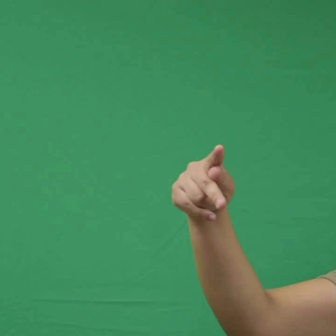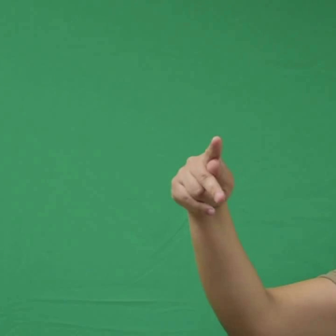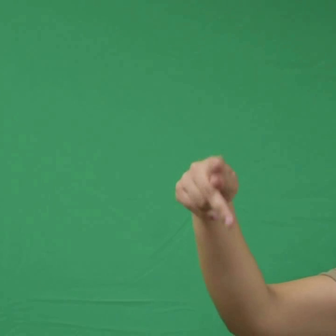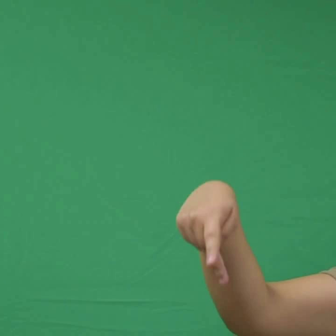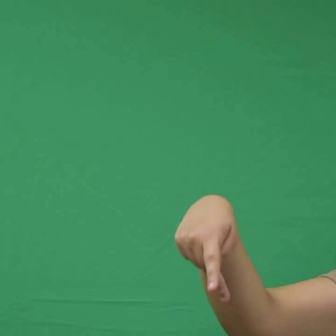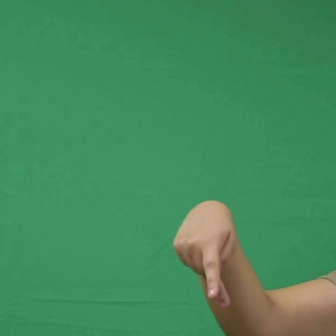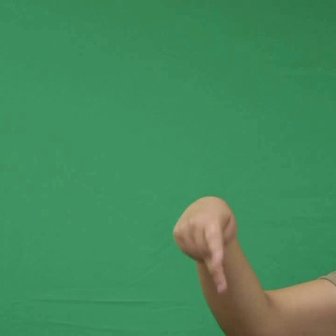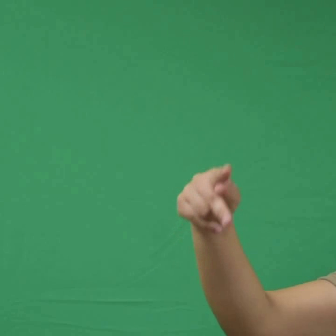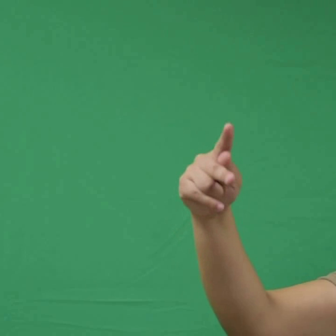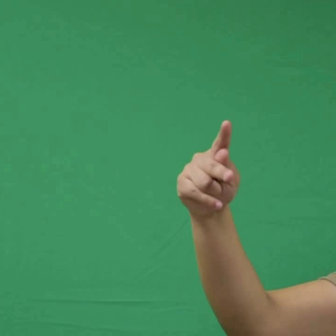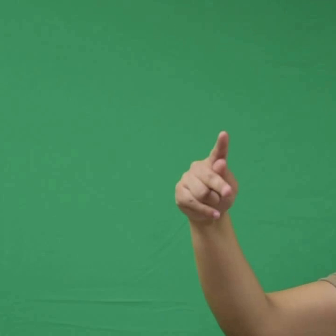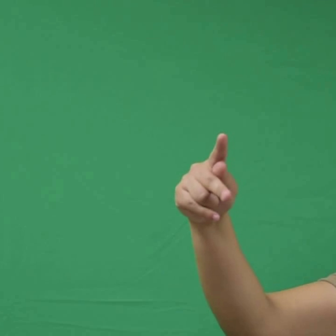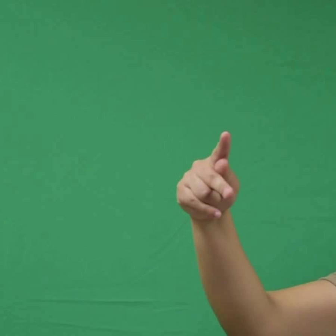K